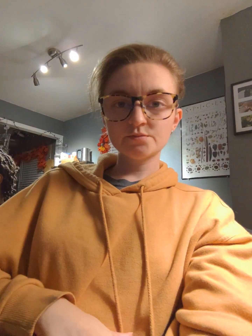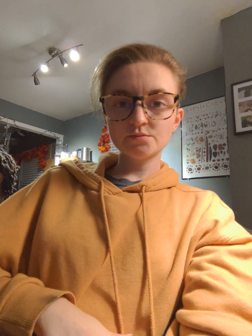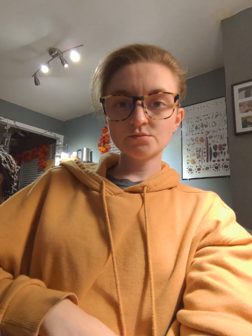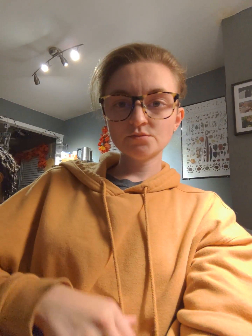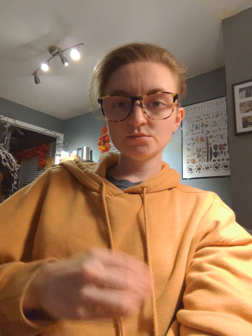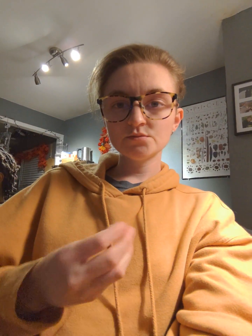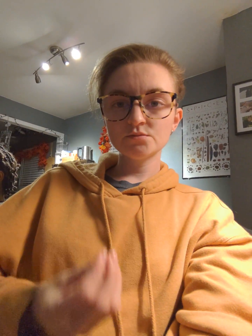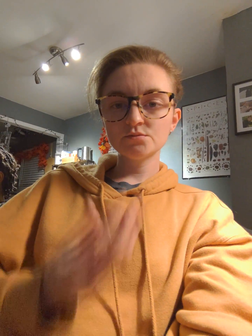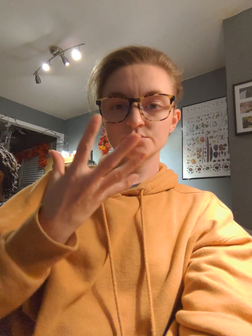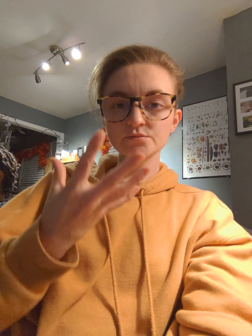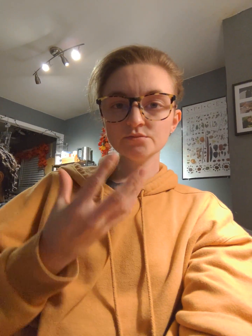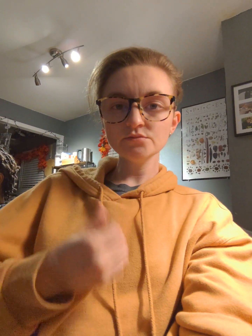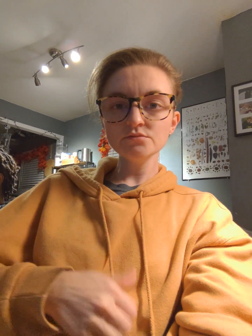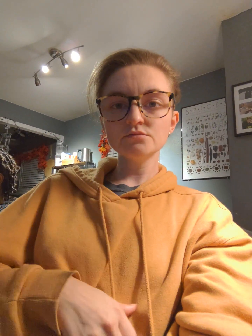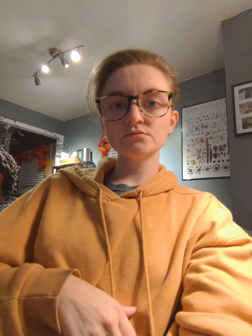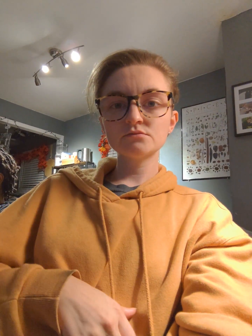plants